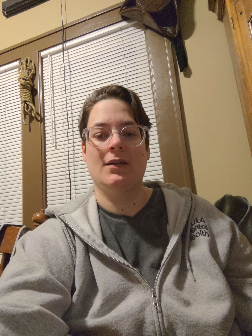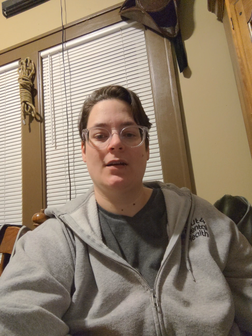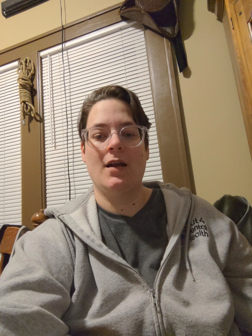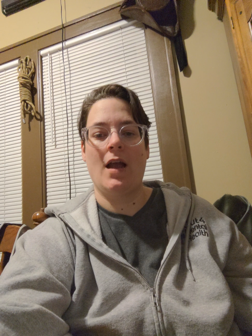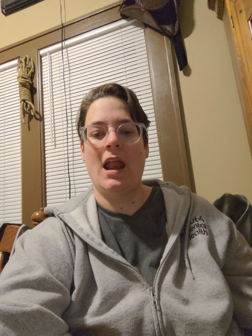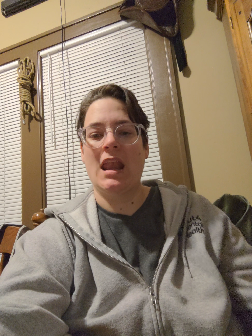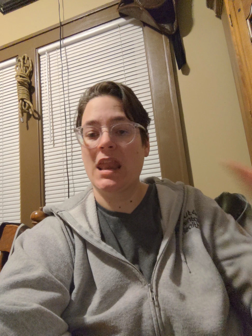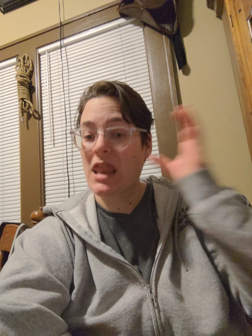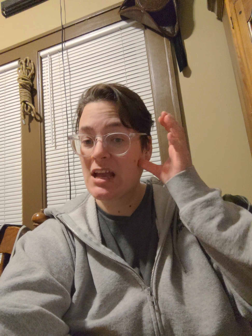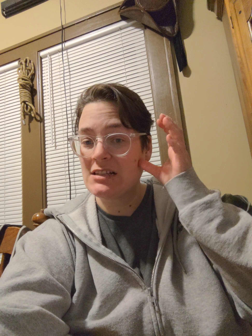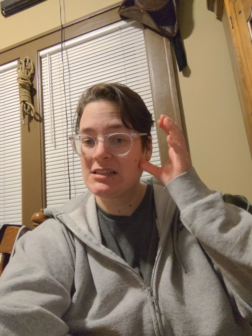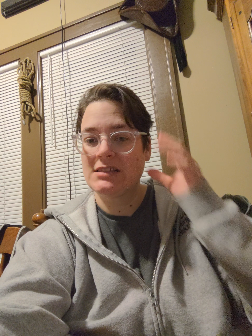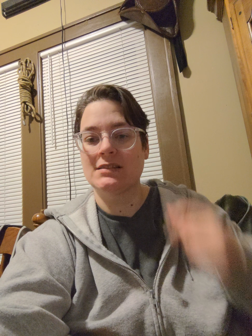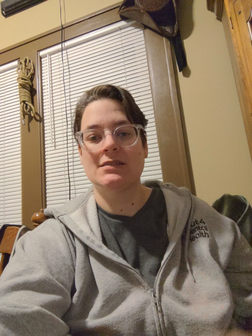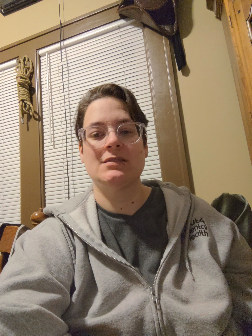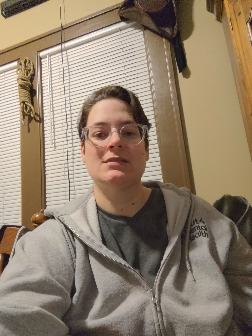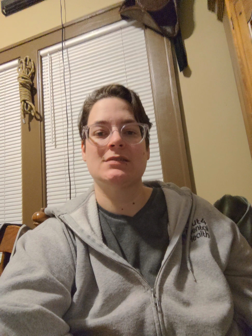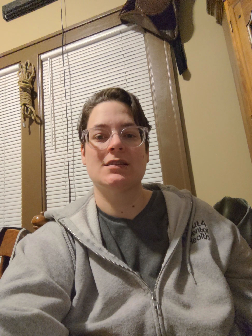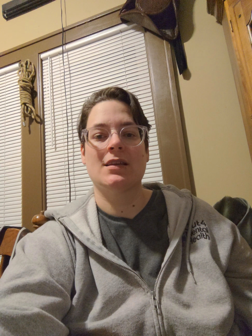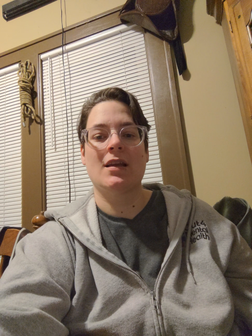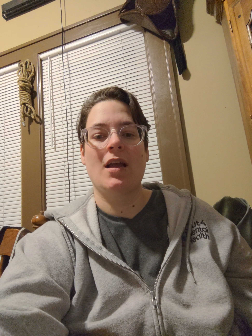listen